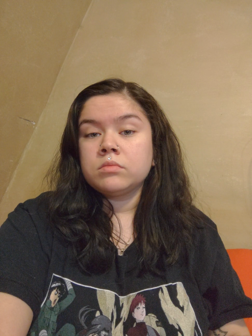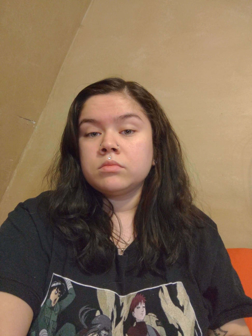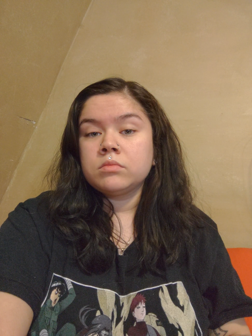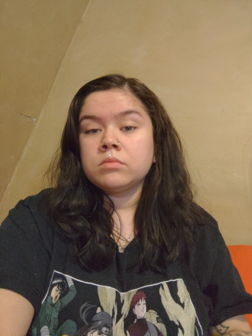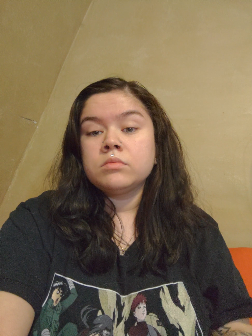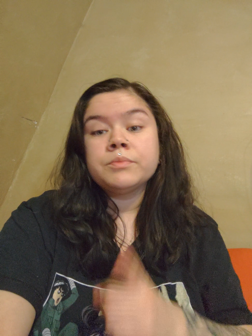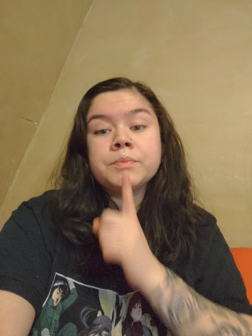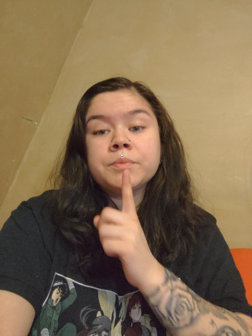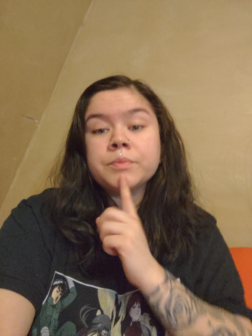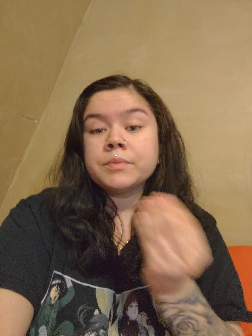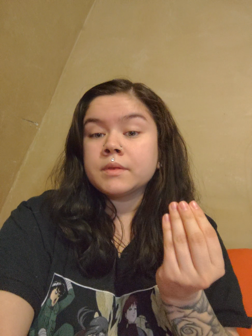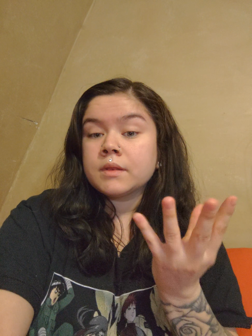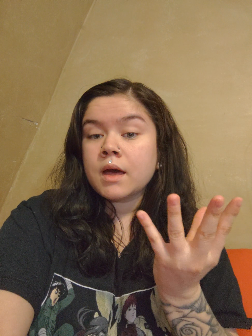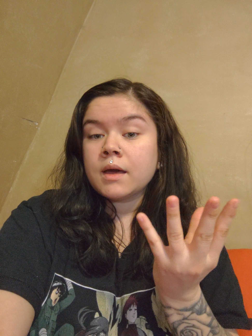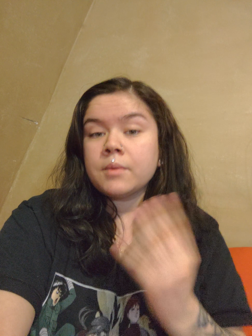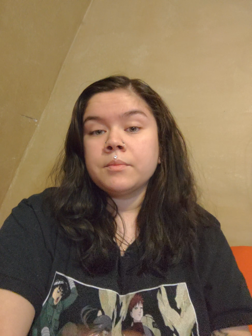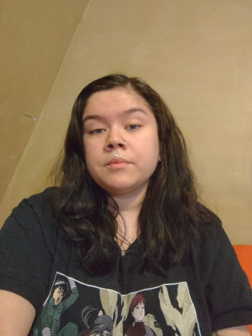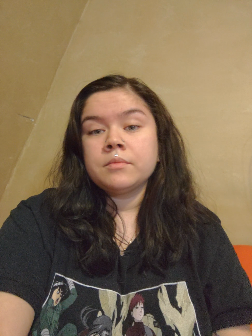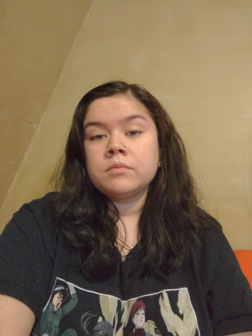lamp